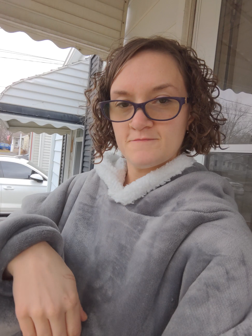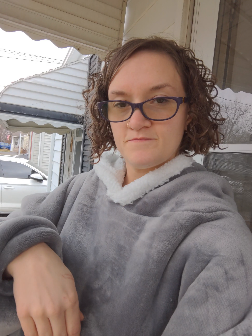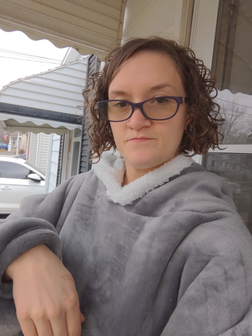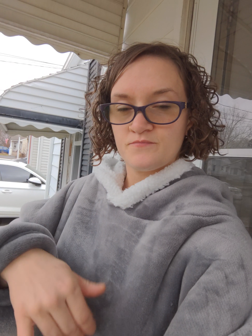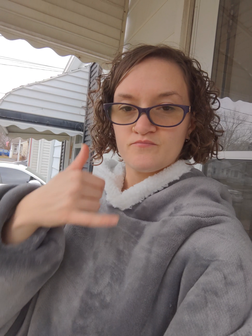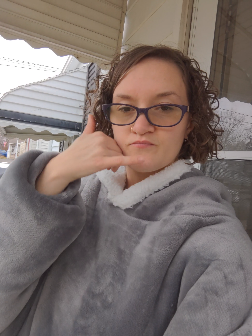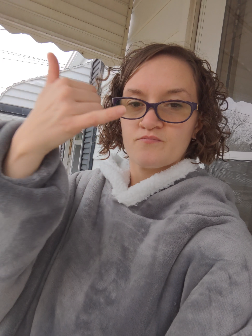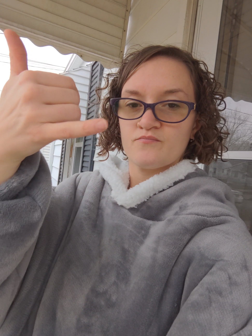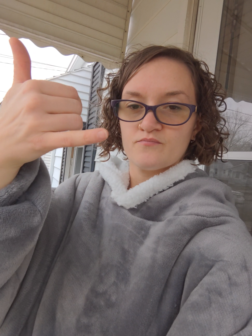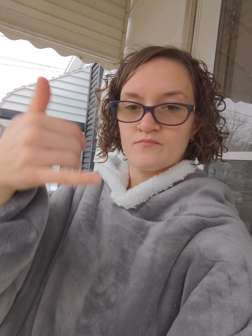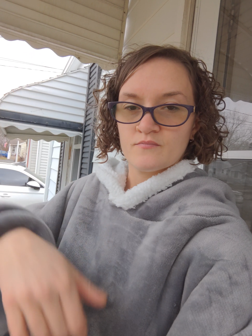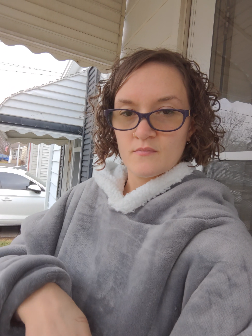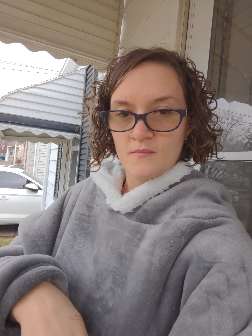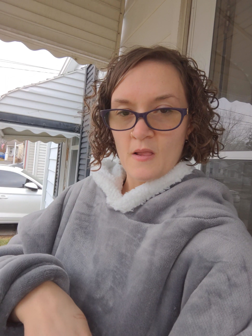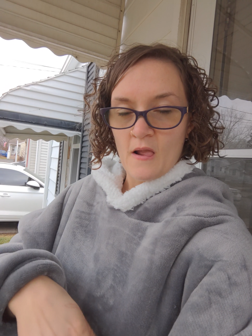call on the phone